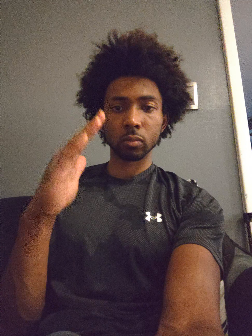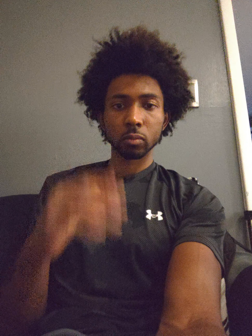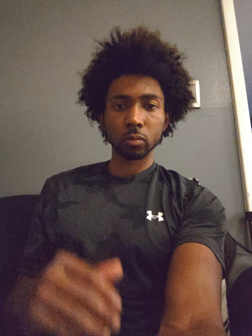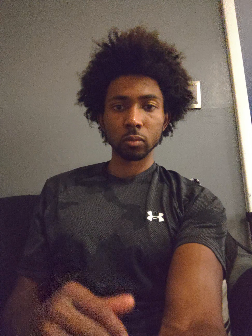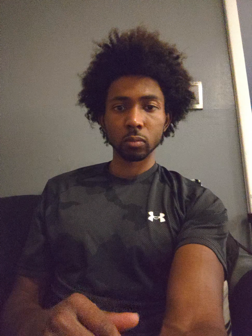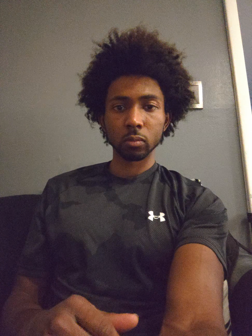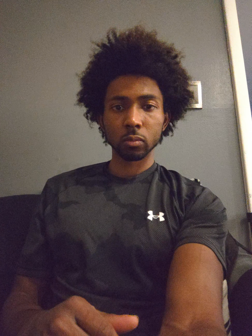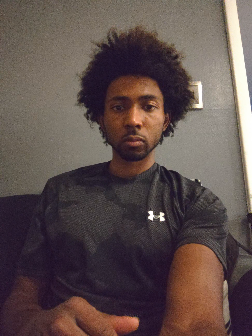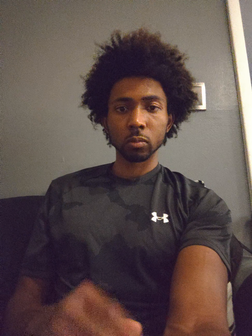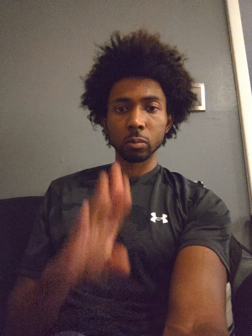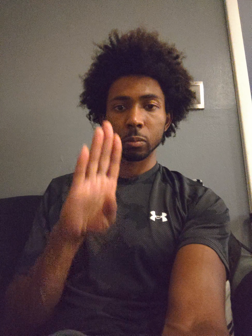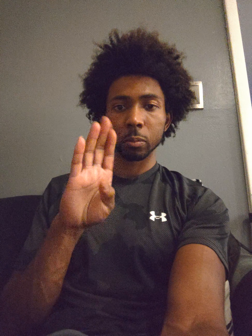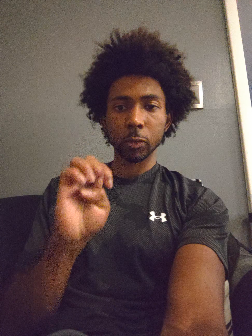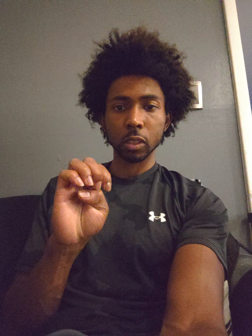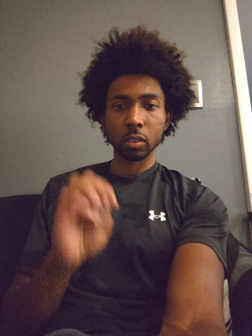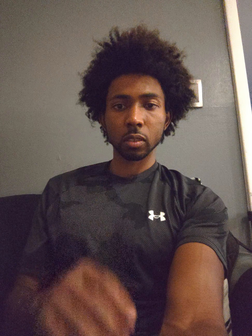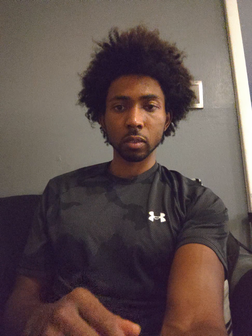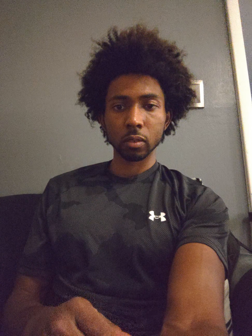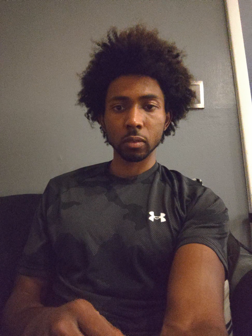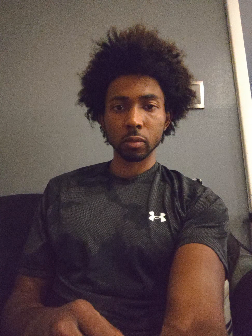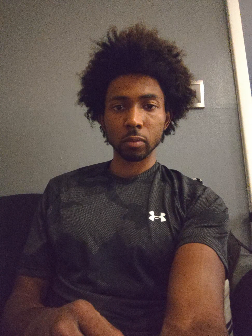be